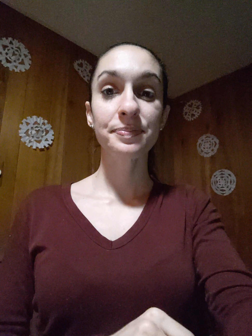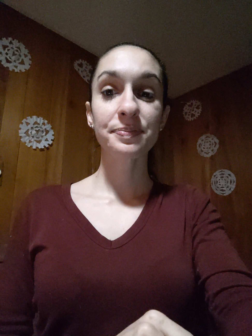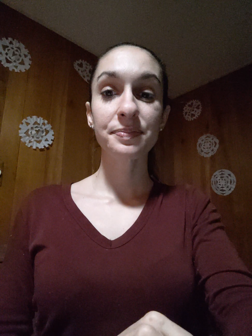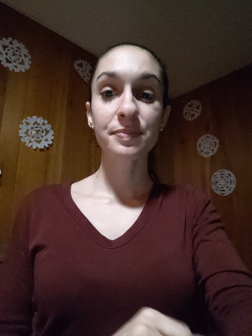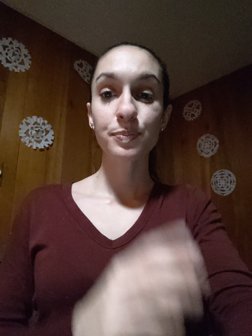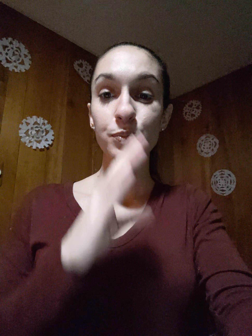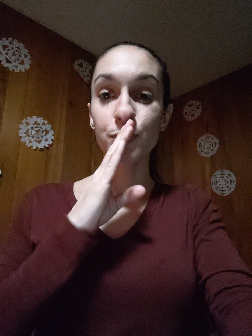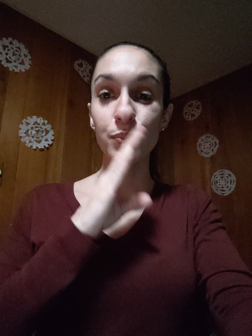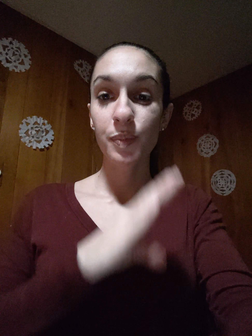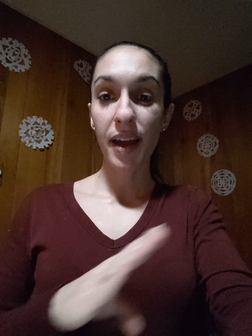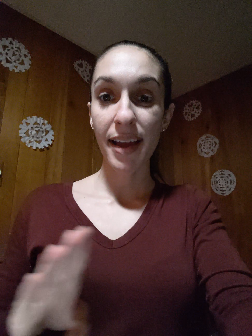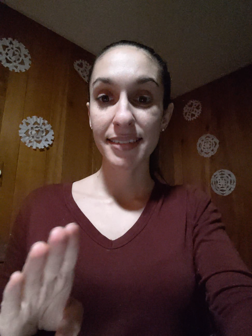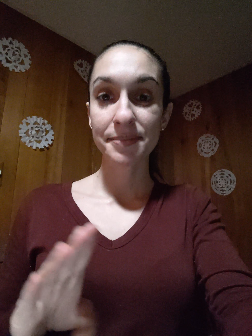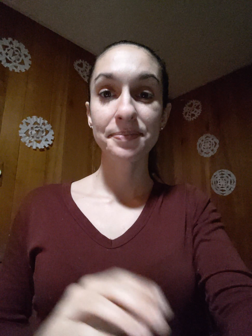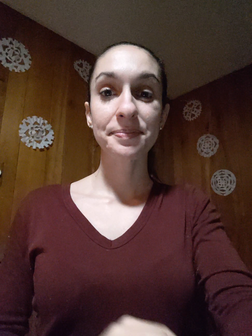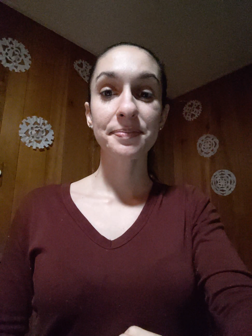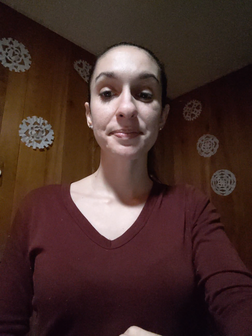quiet